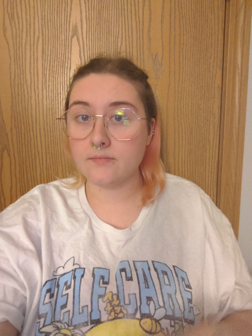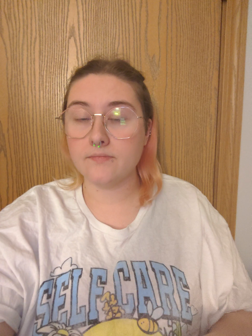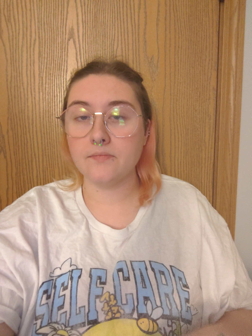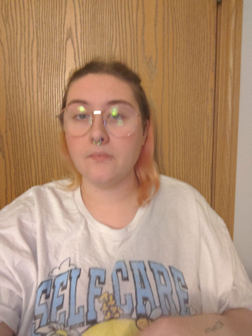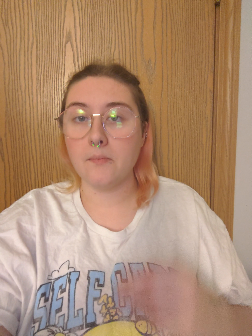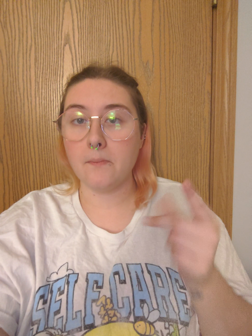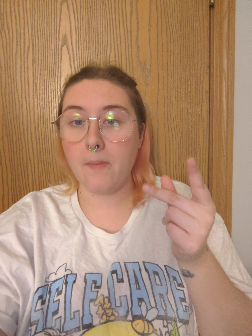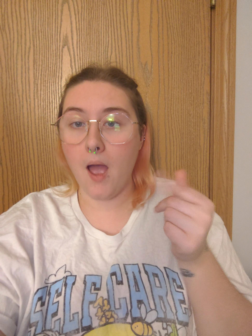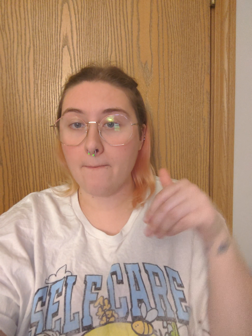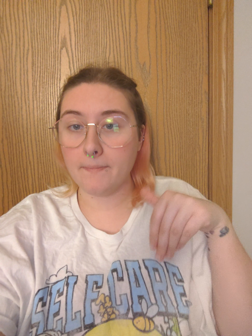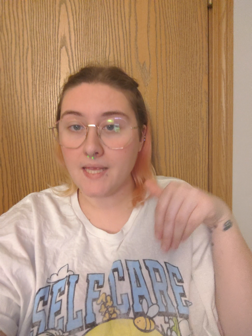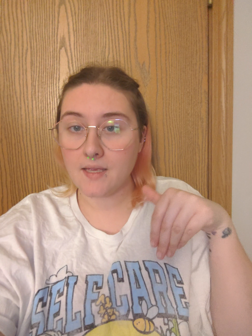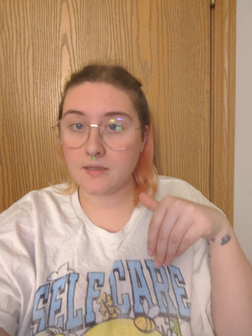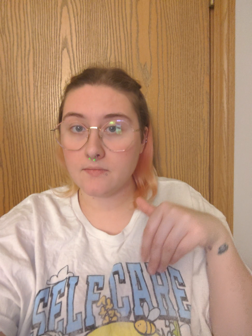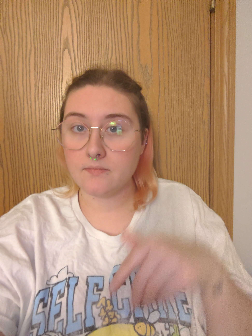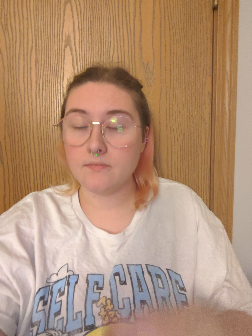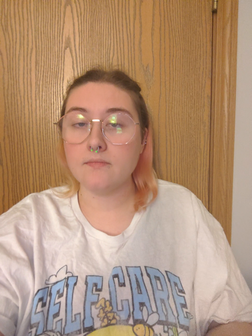puppy